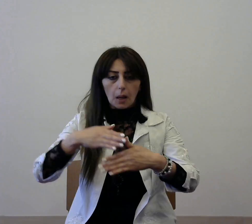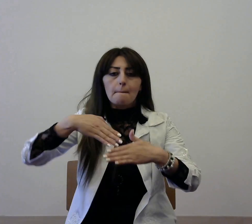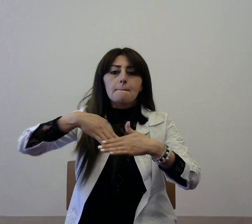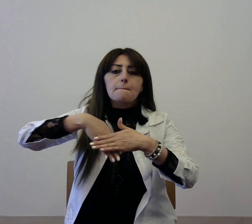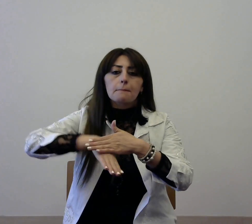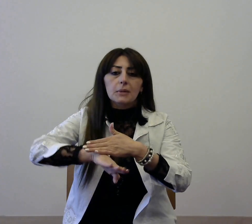metro